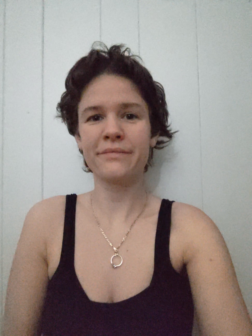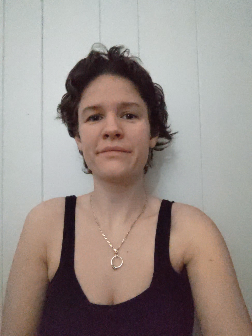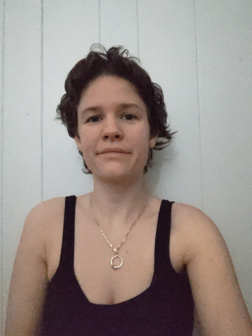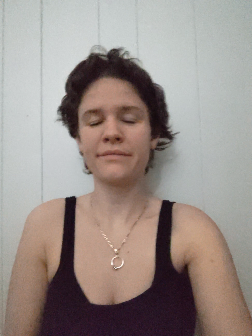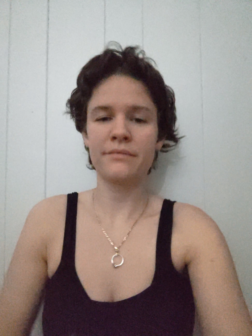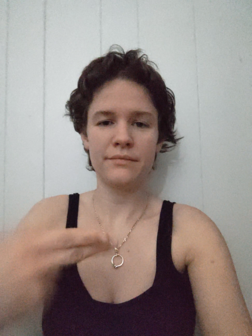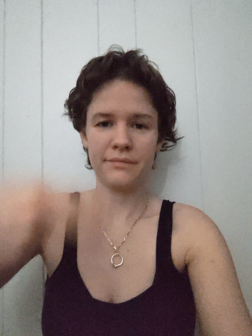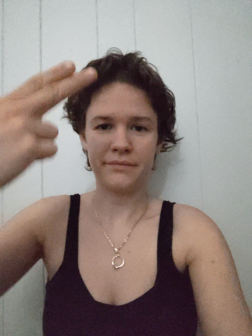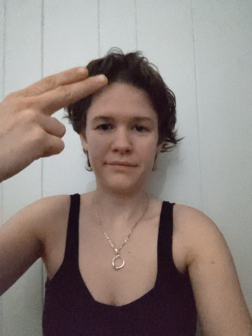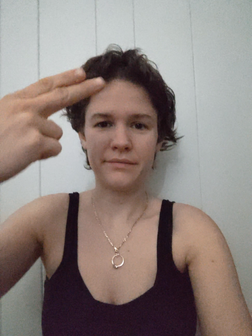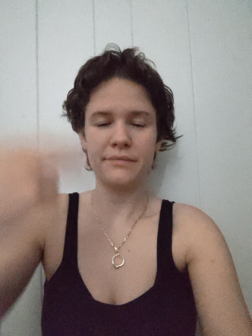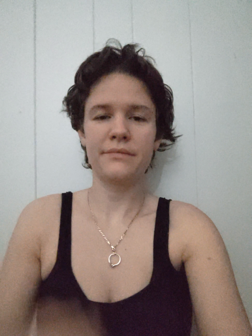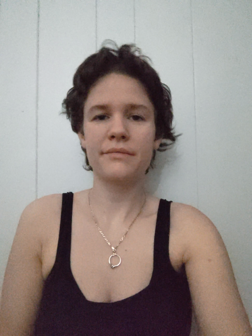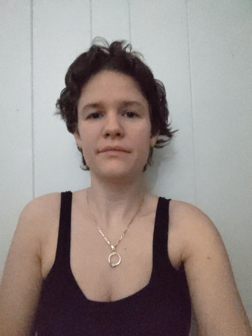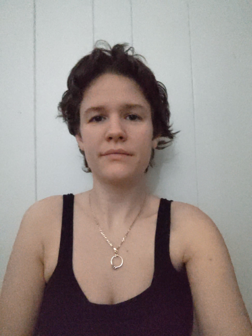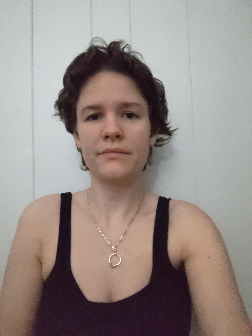high